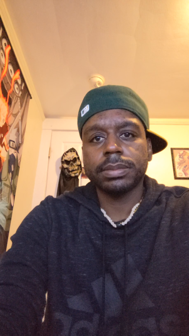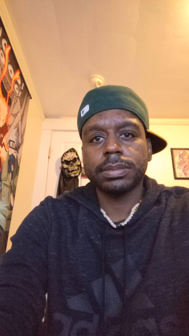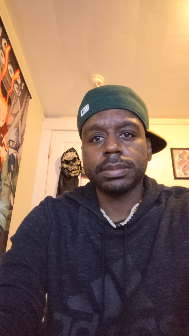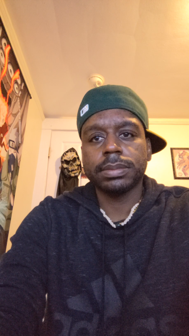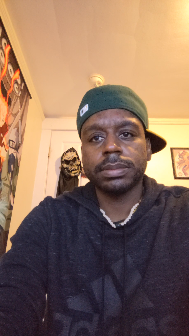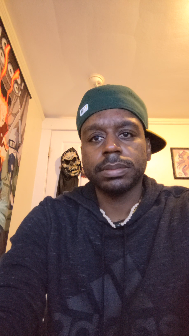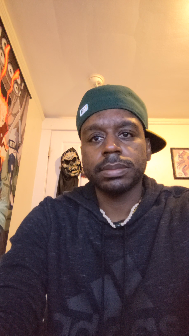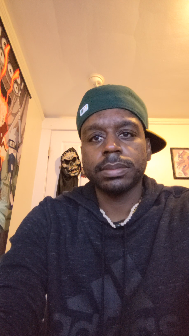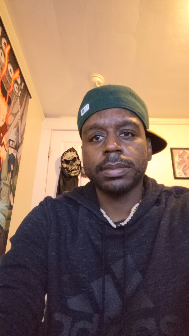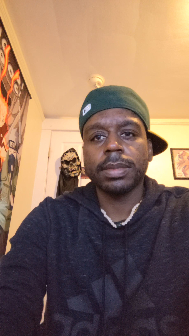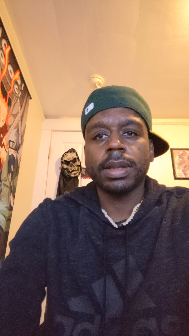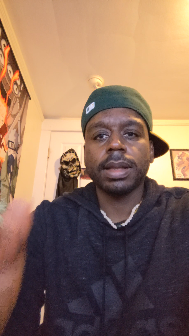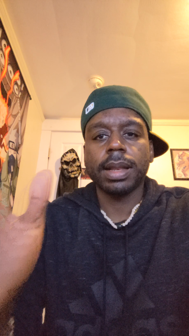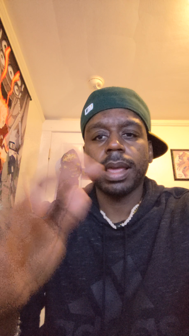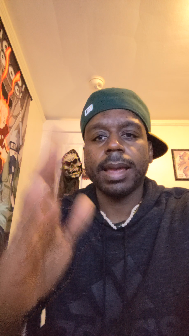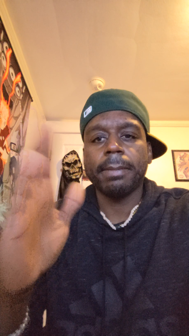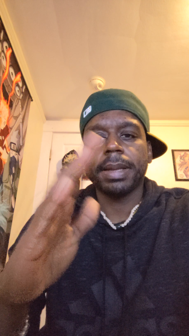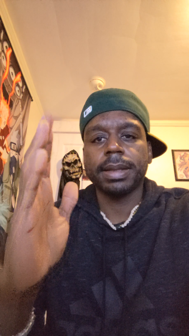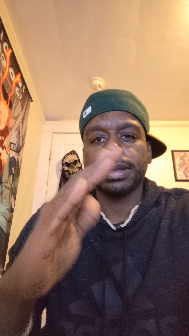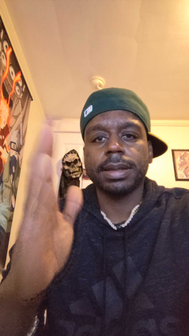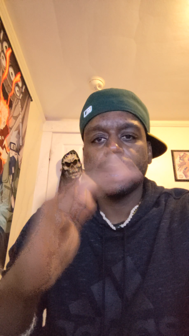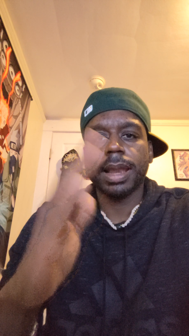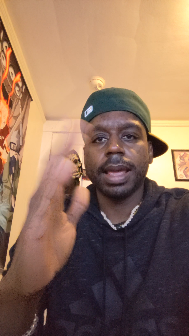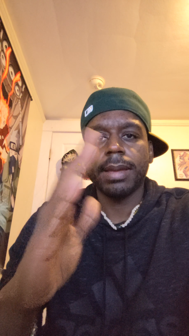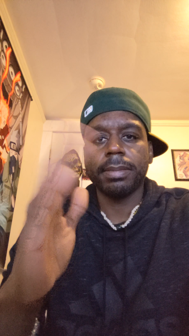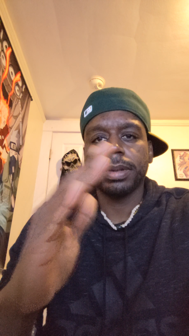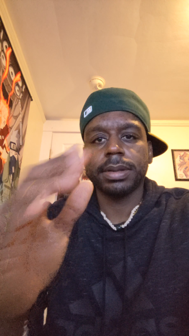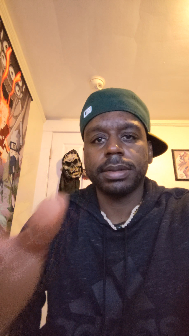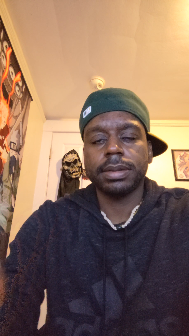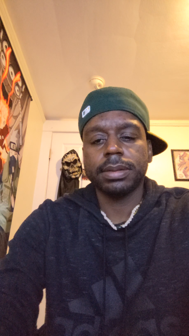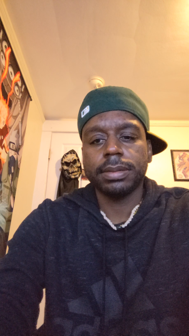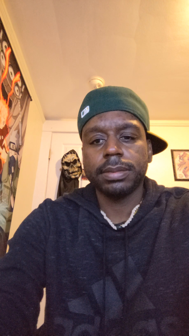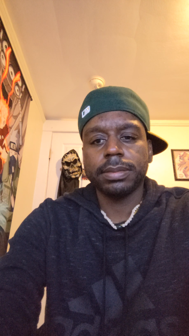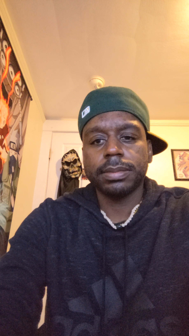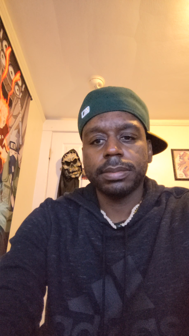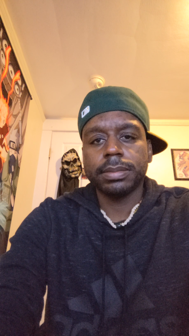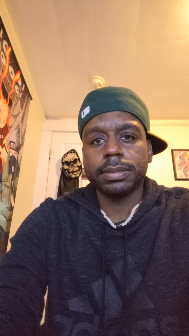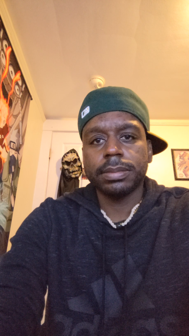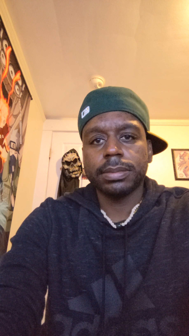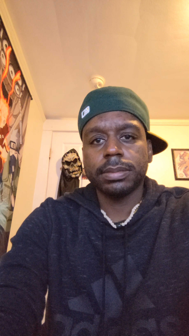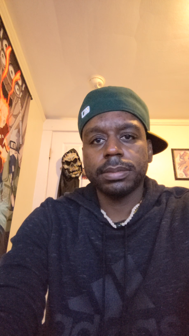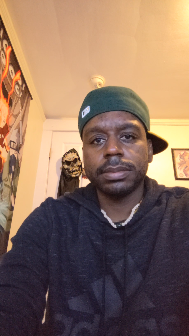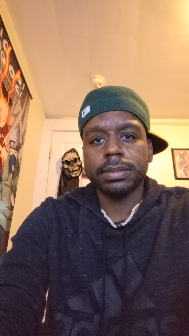clap